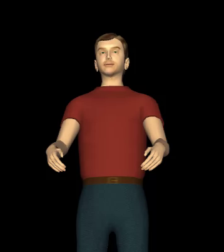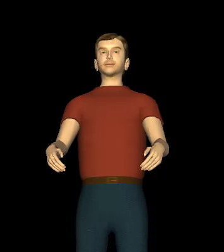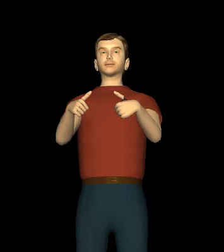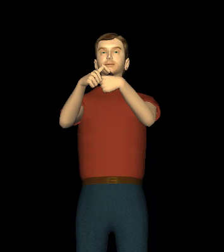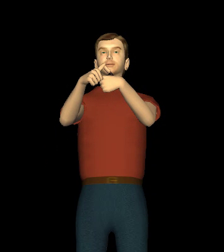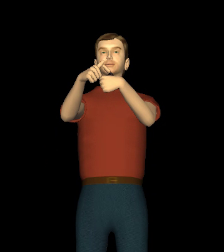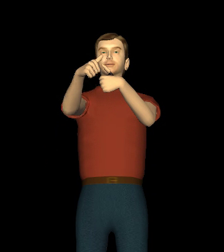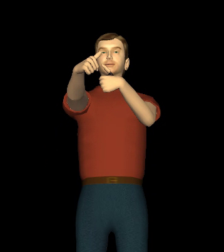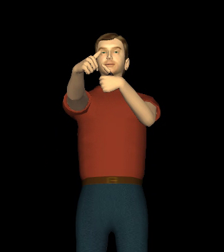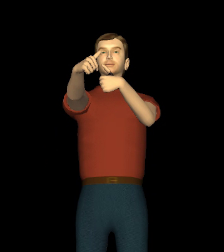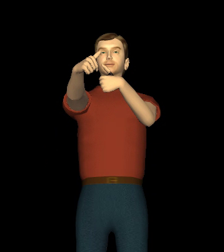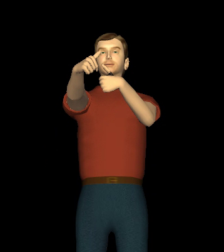مسافة